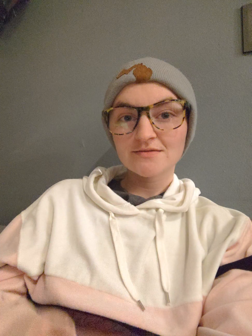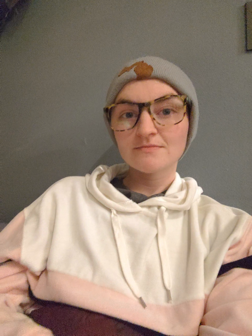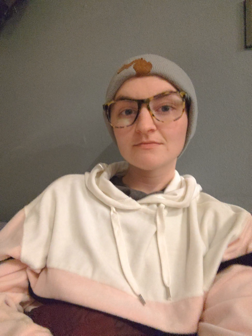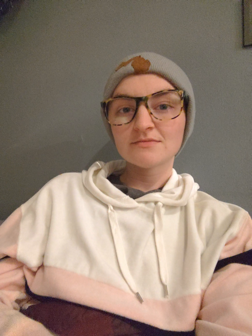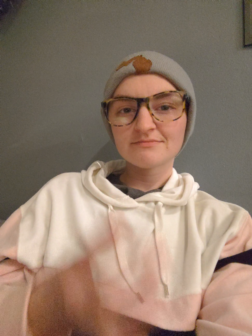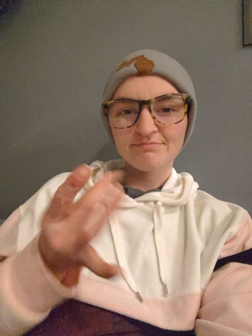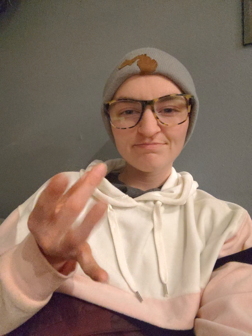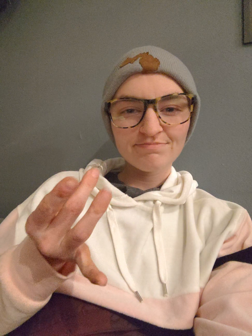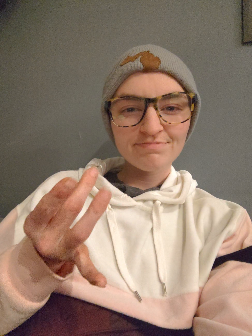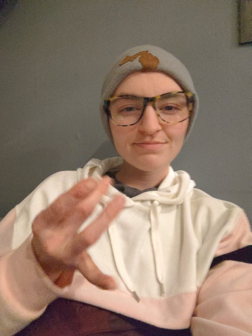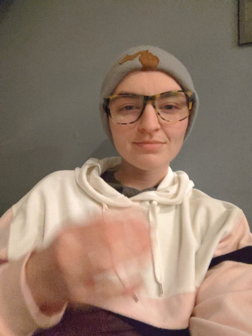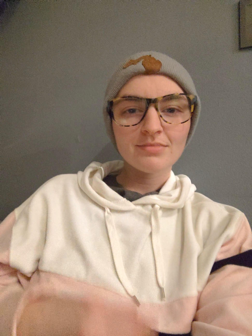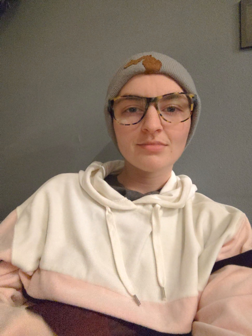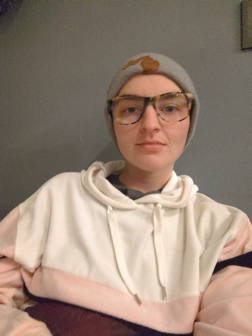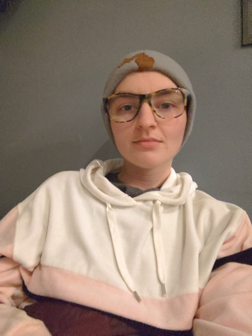sticky